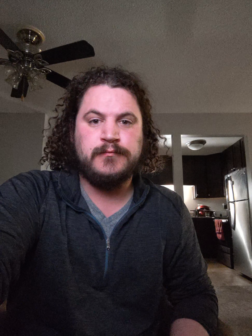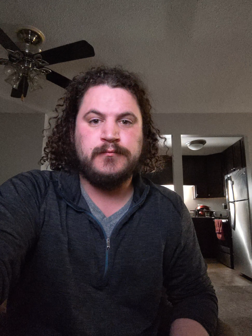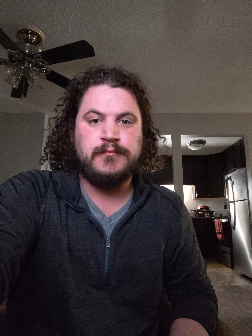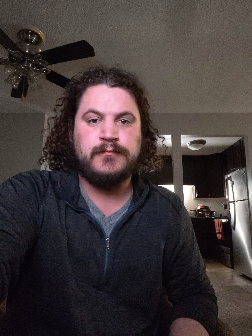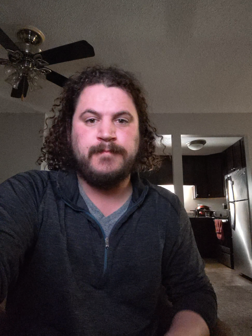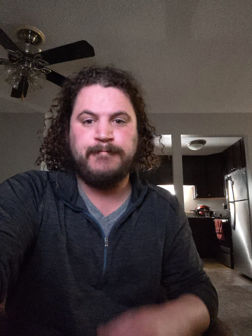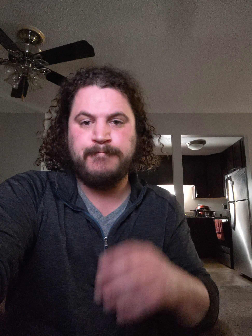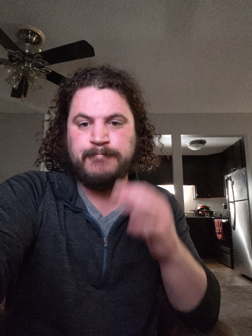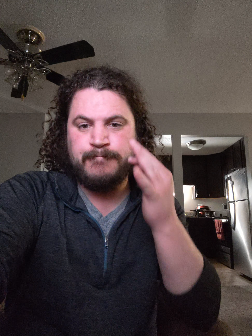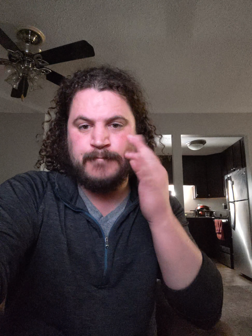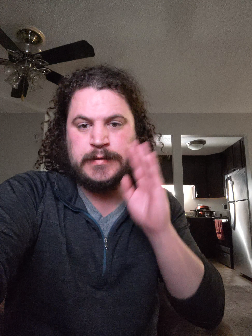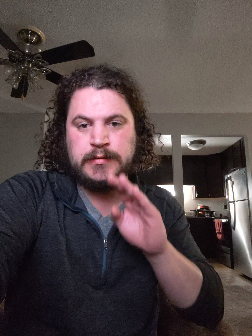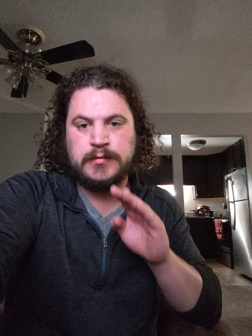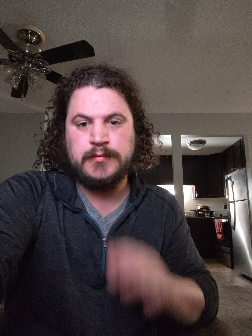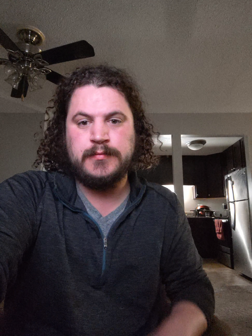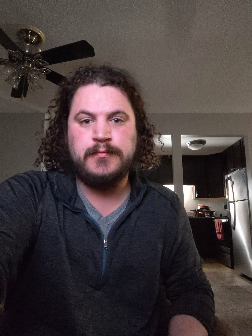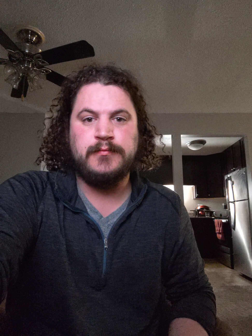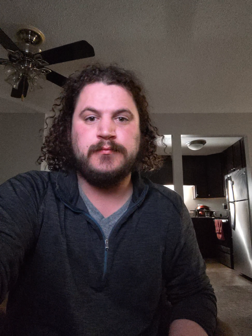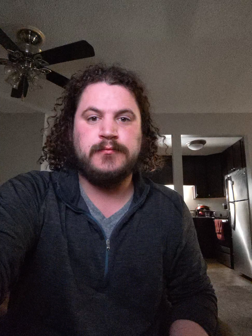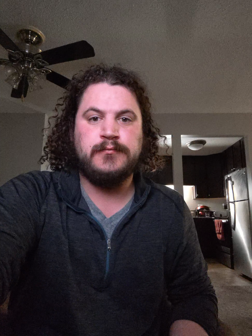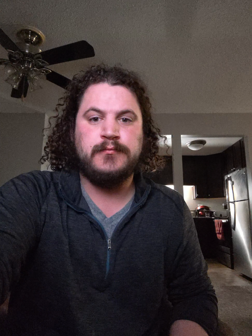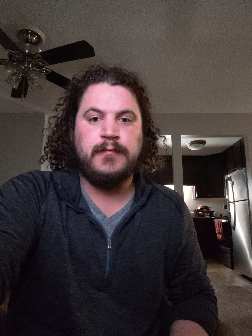bee